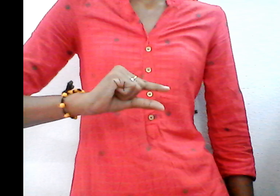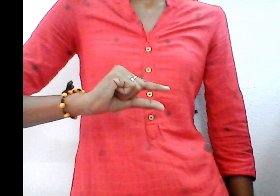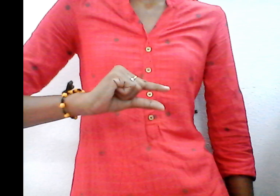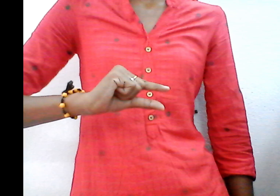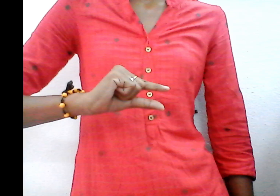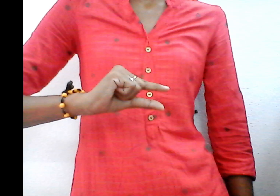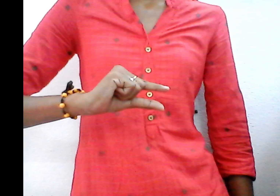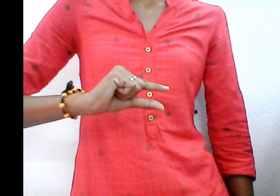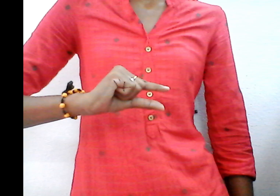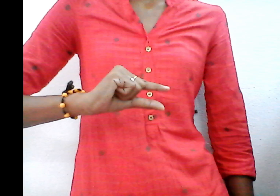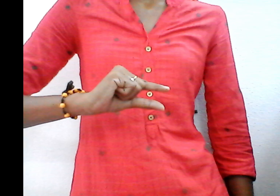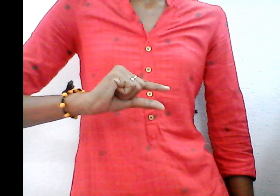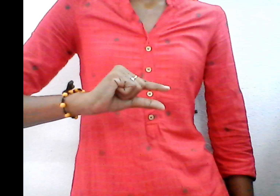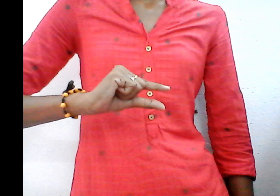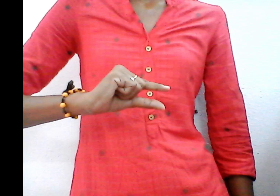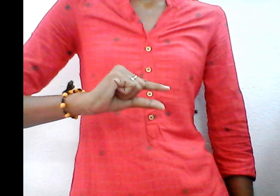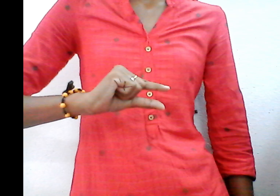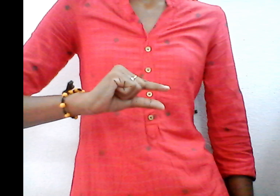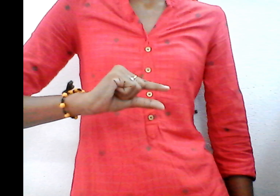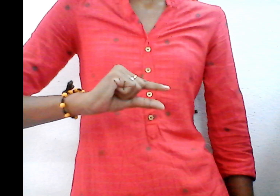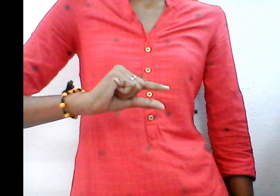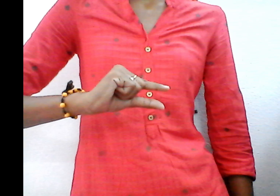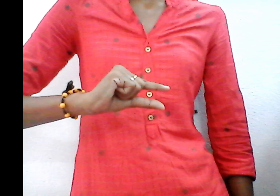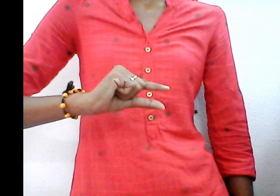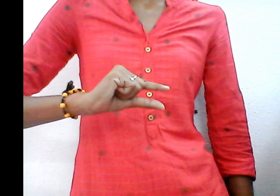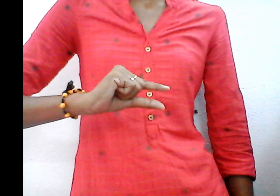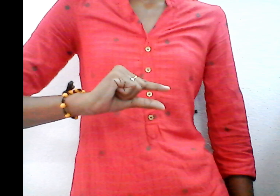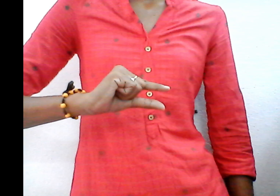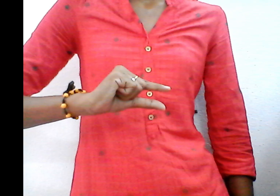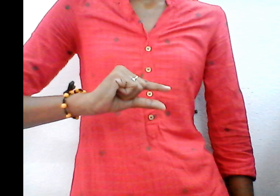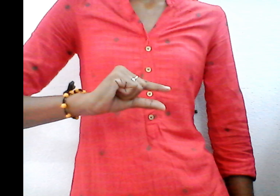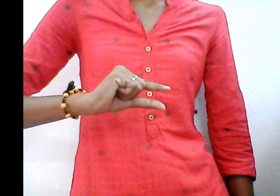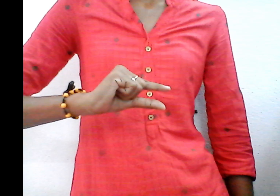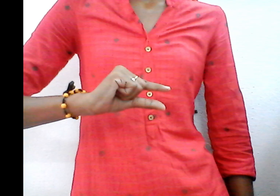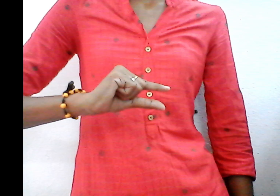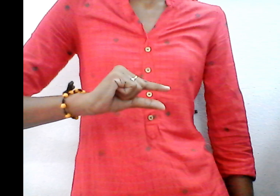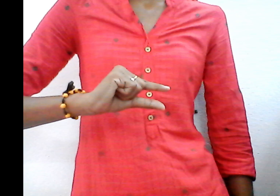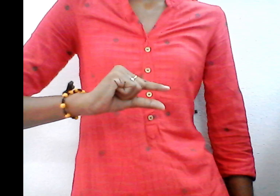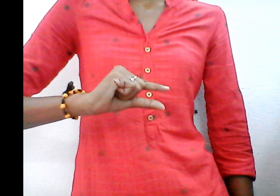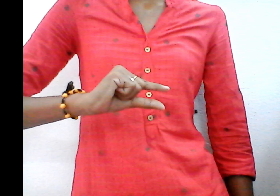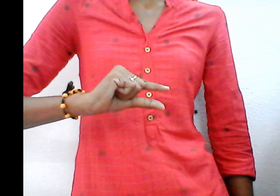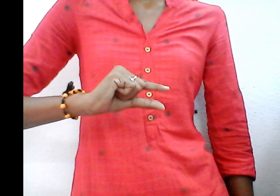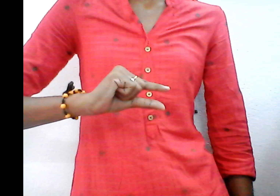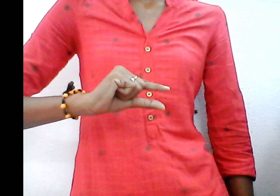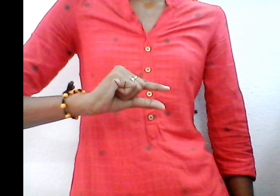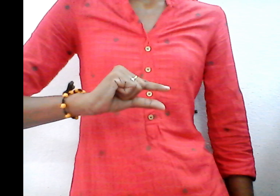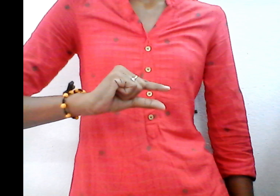ഉ